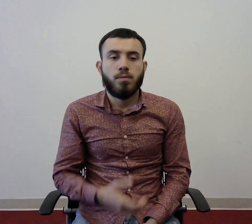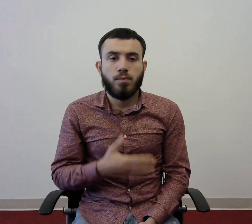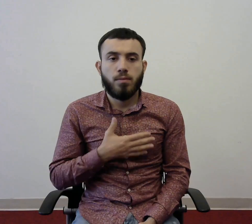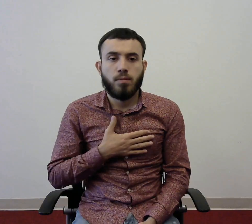mən